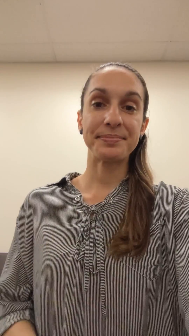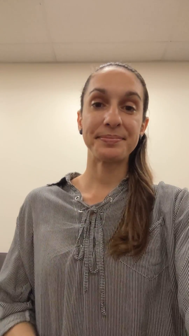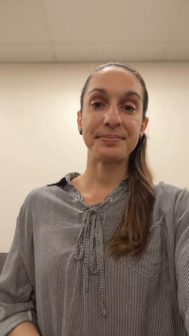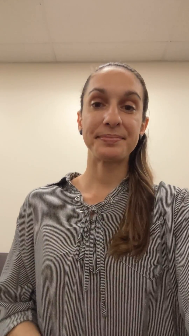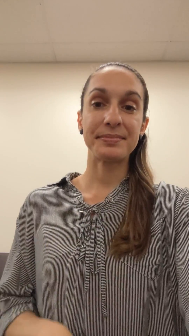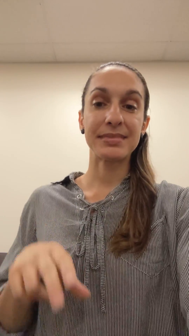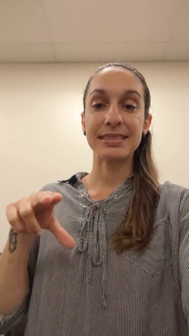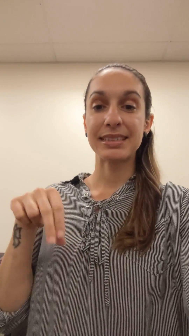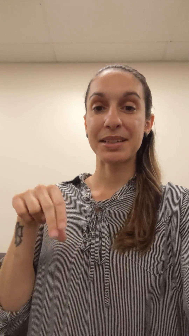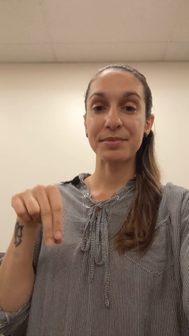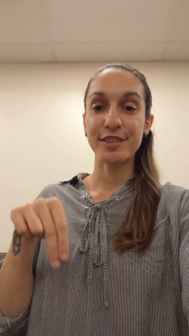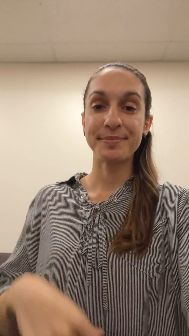diaper